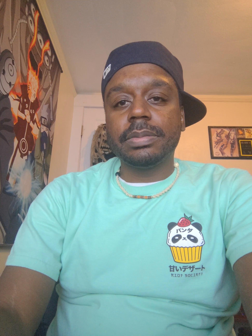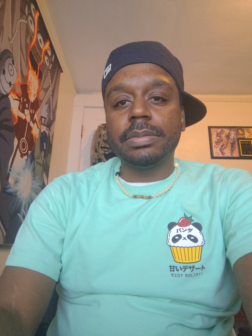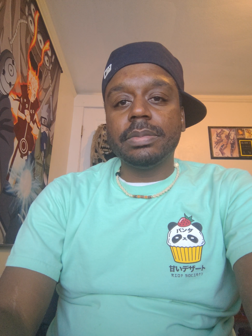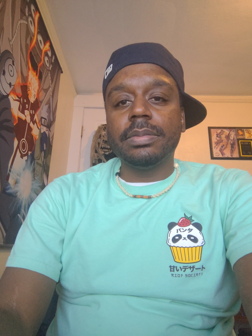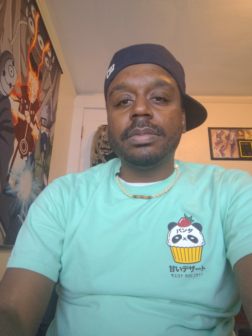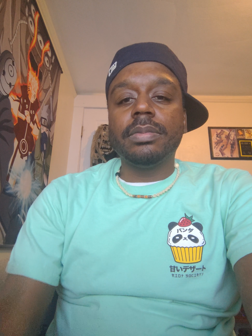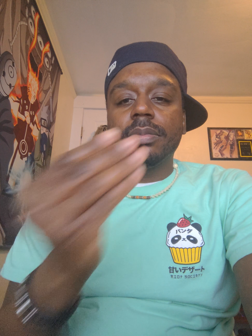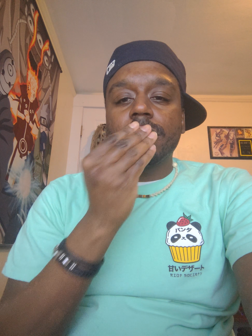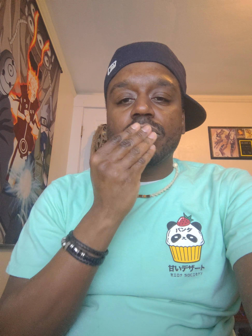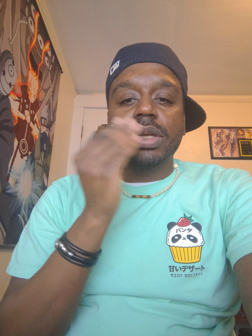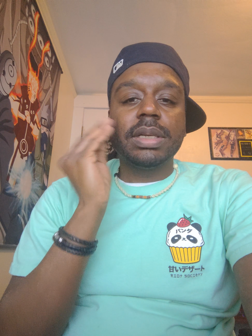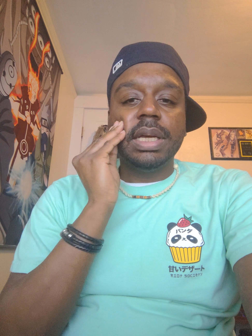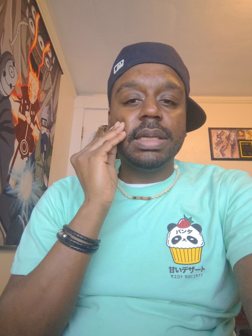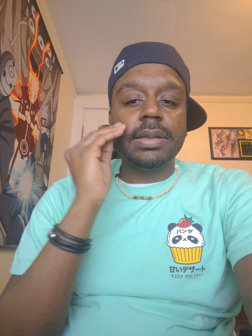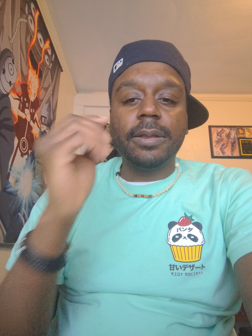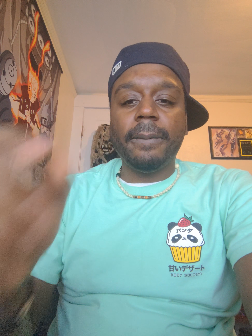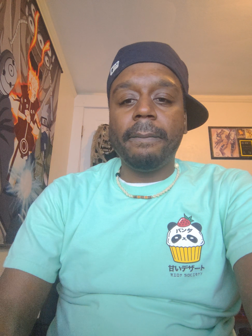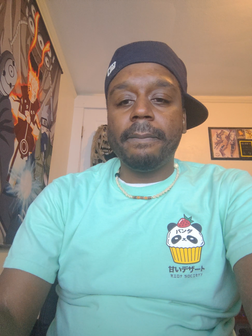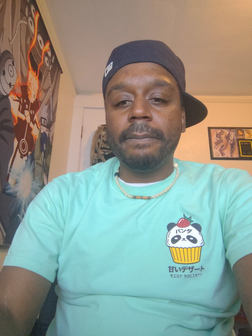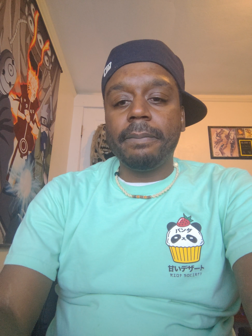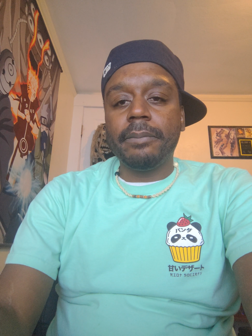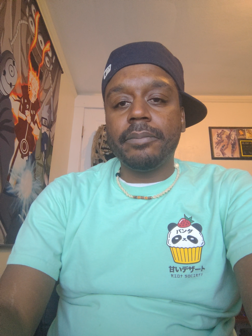kiss